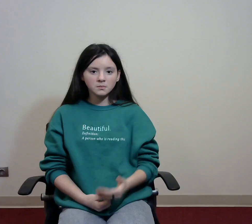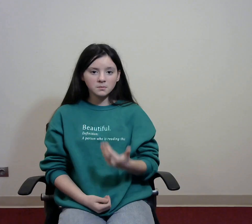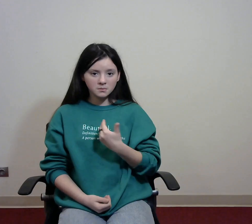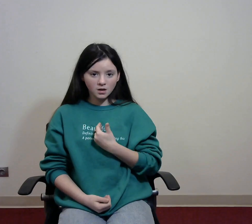mən